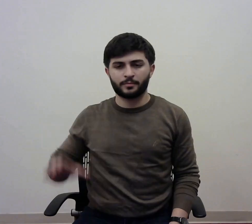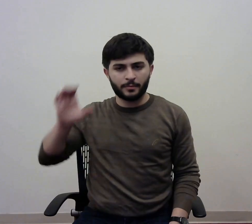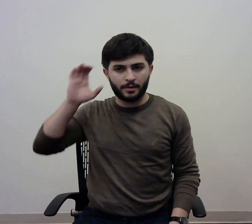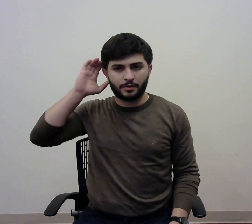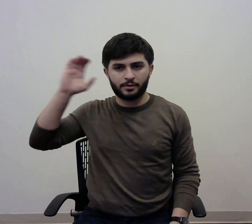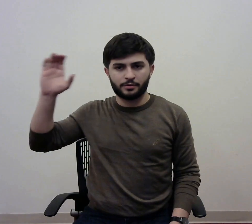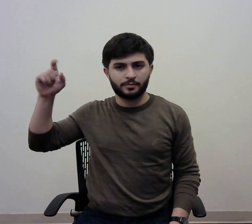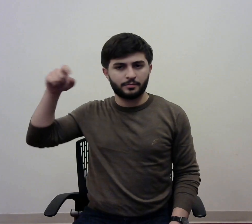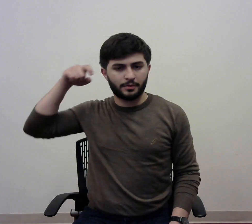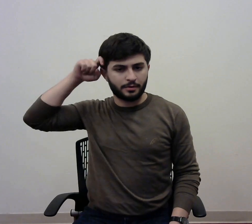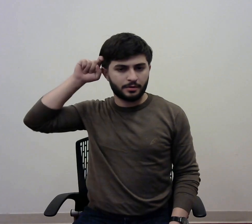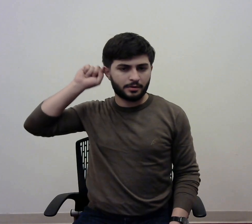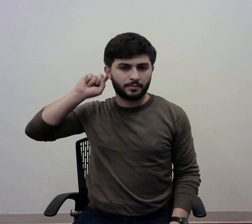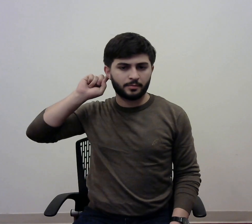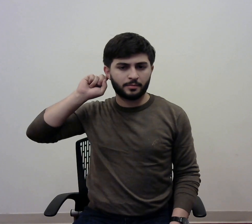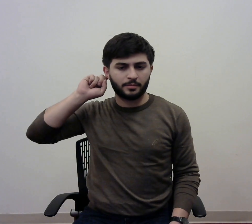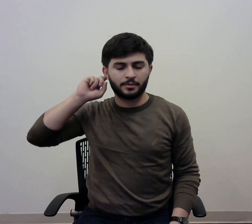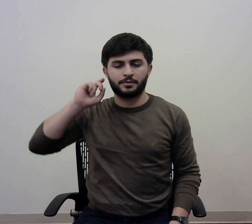eşitmə aparatı